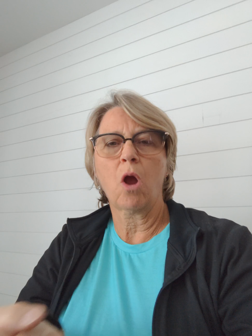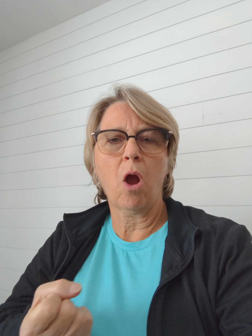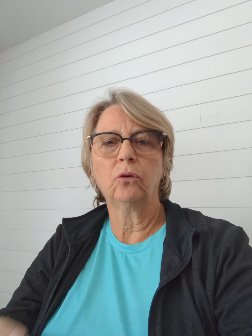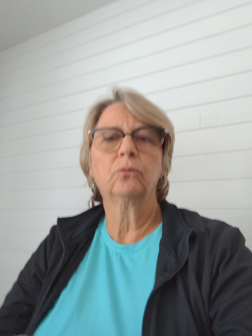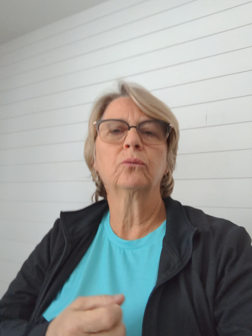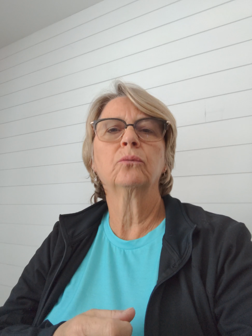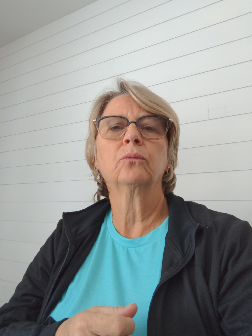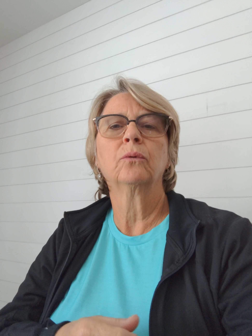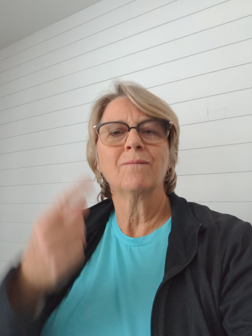drawer